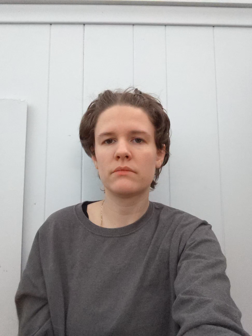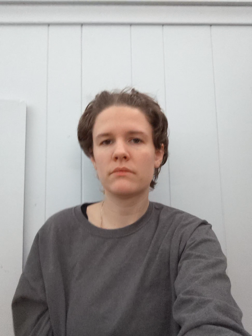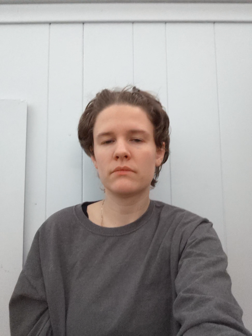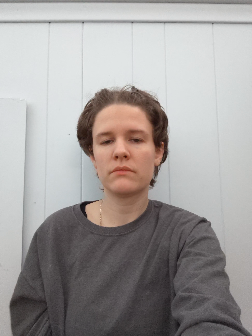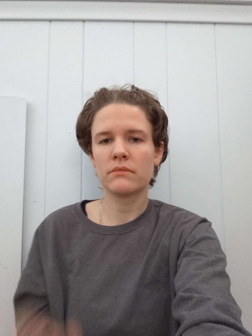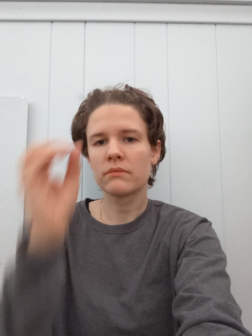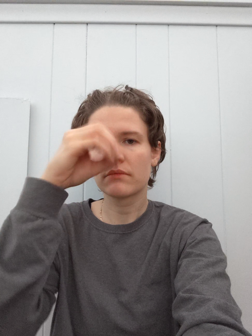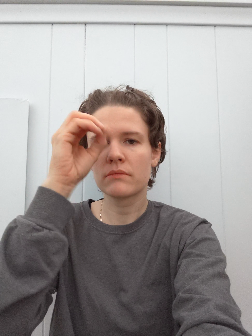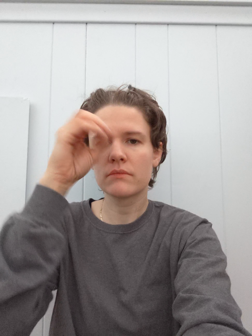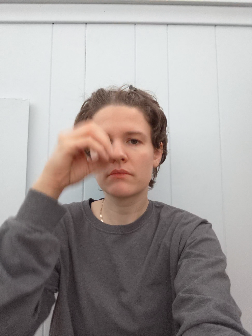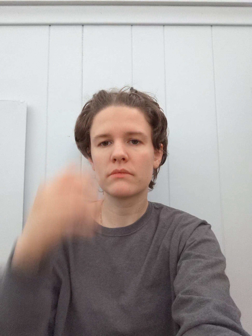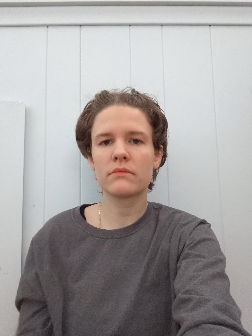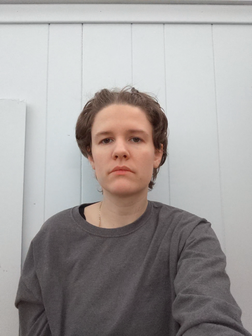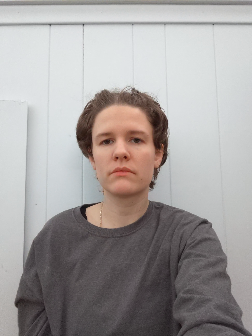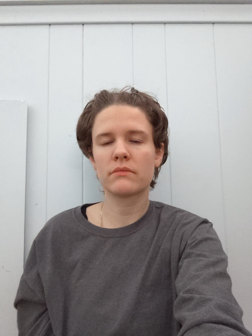owl